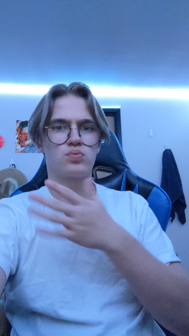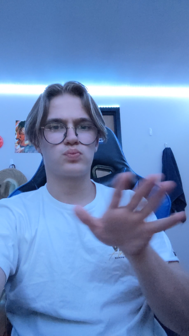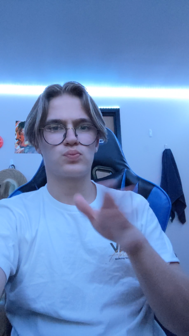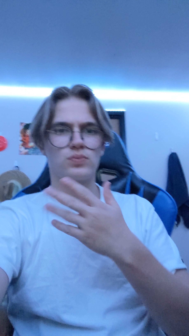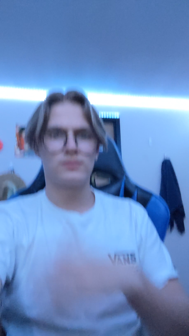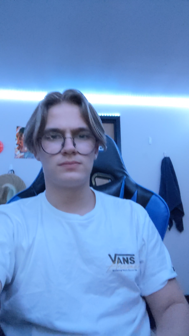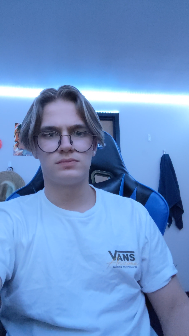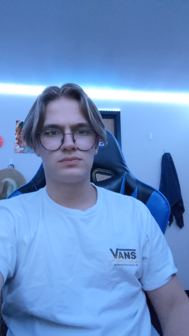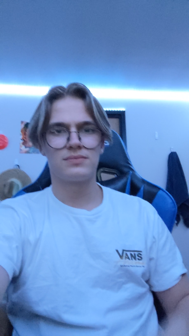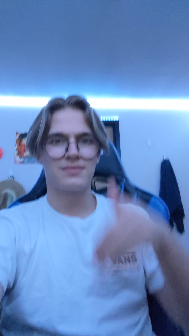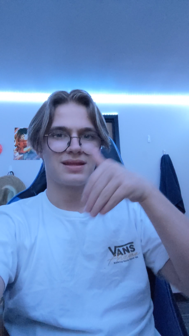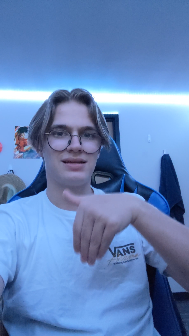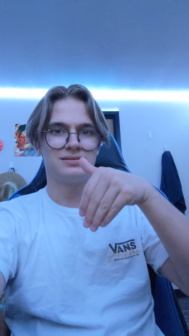night night